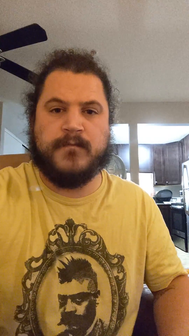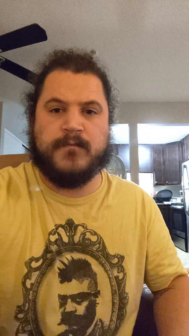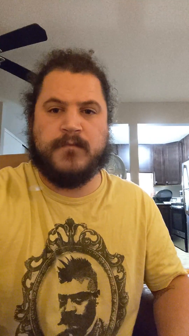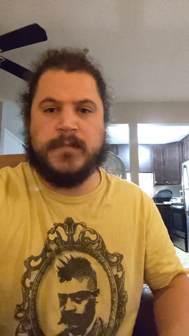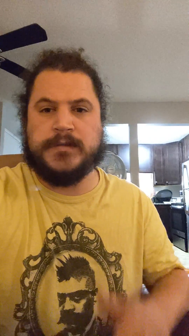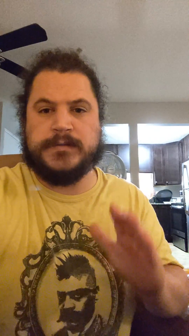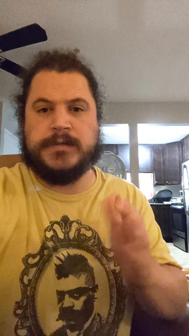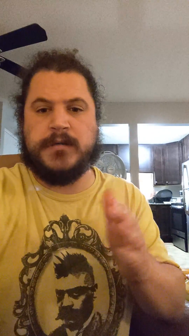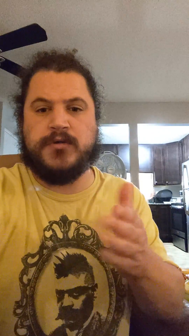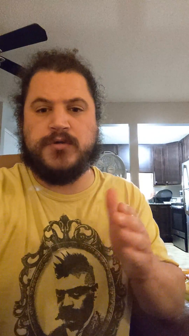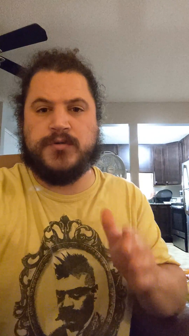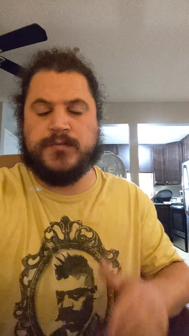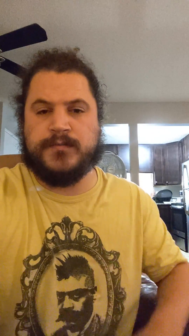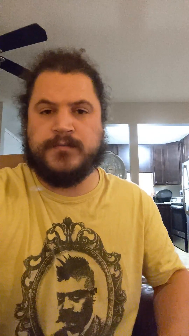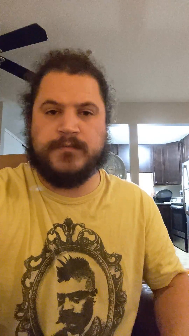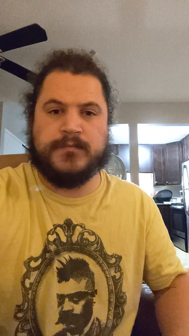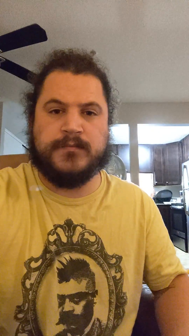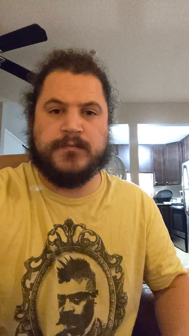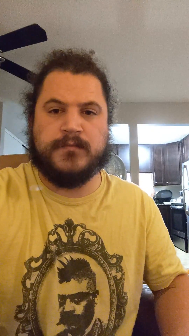share